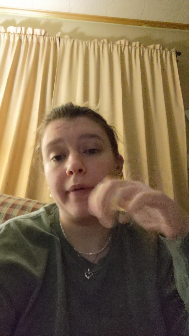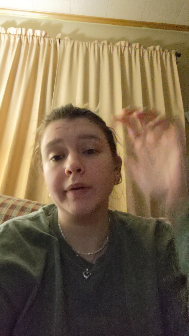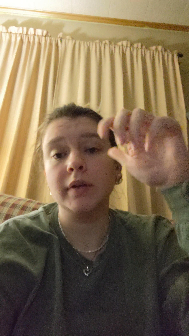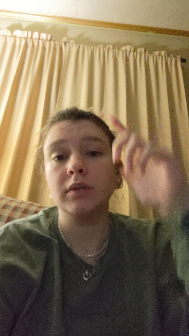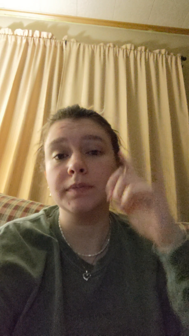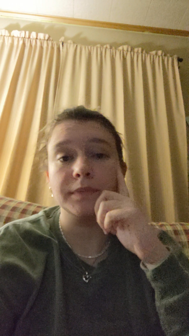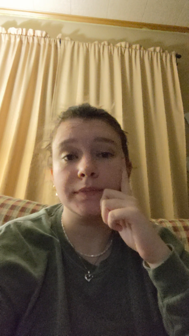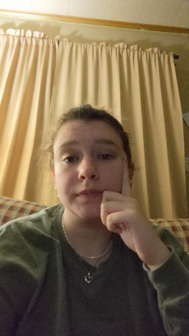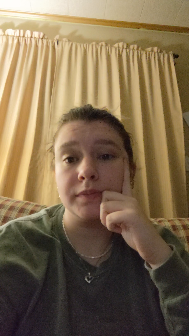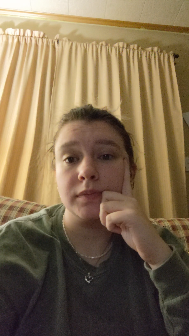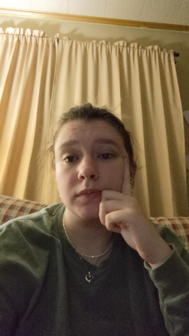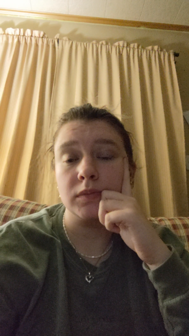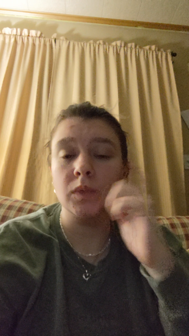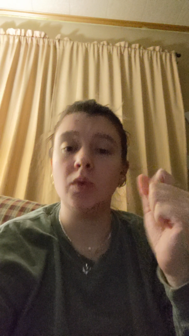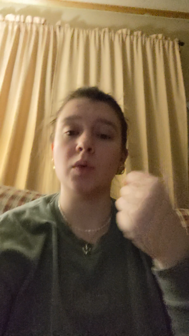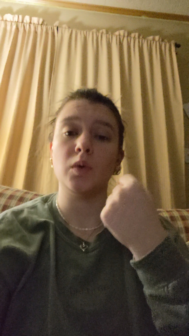hold